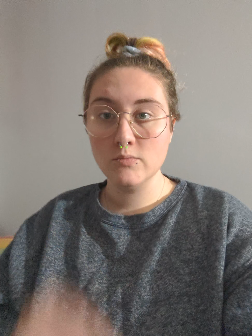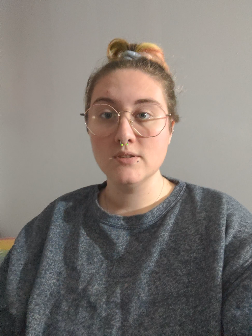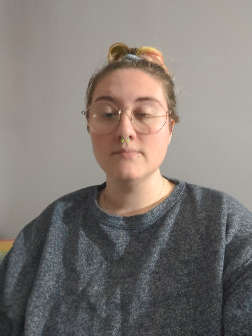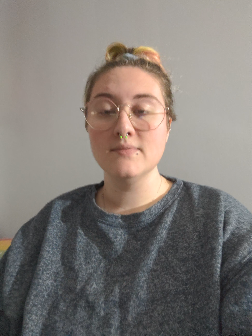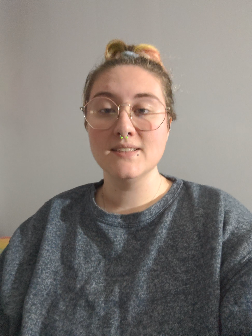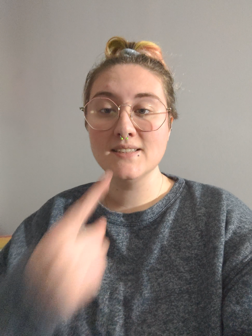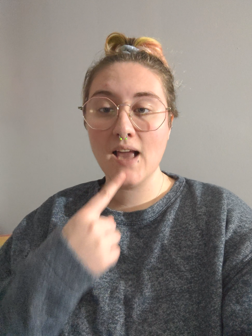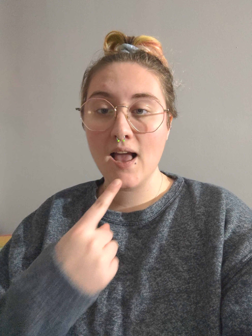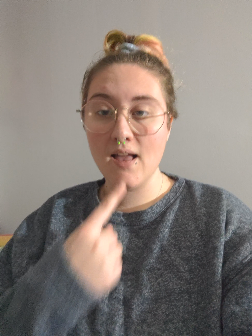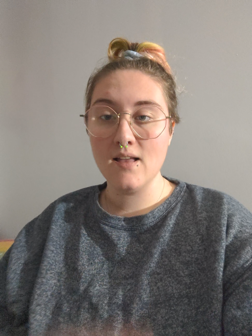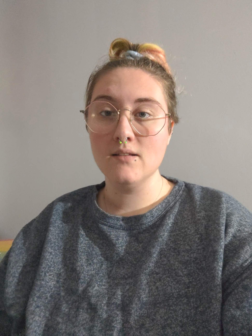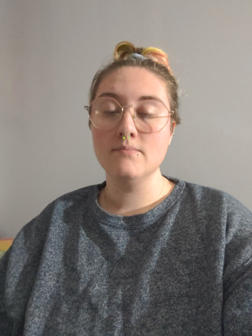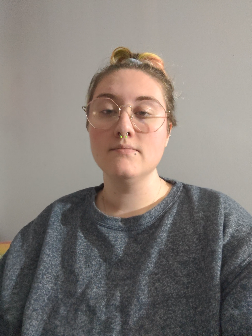say